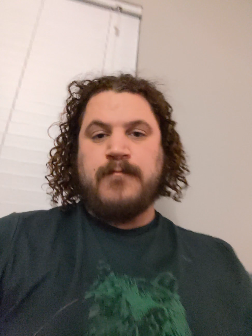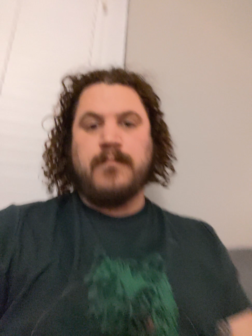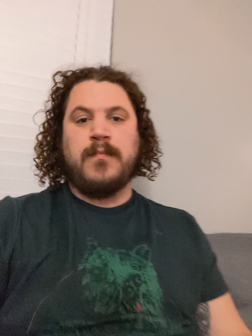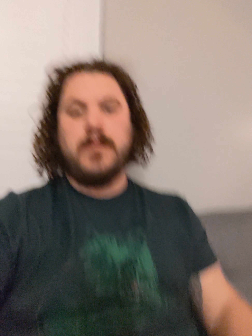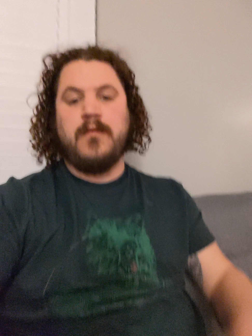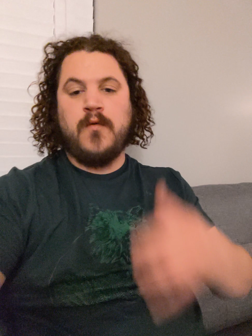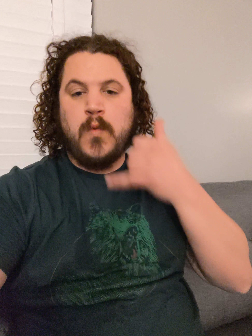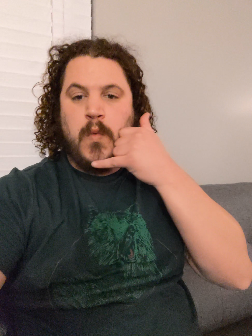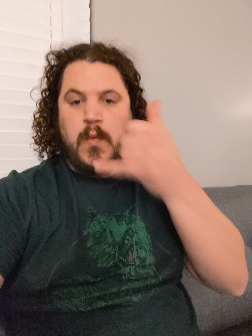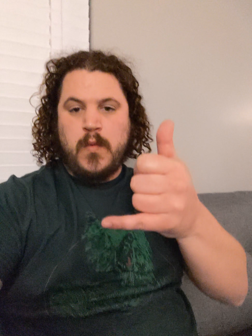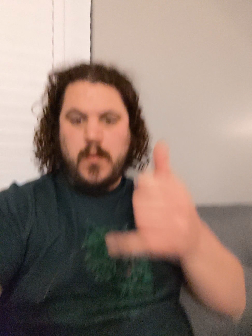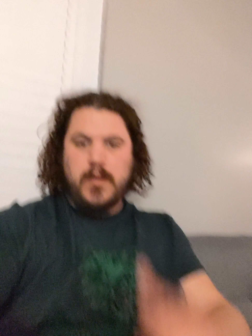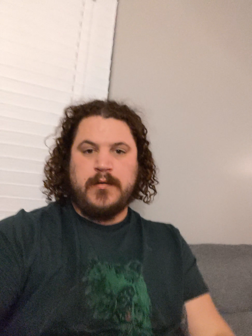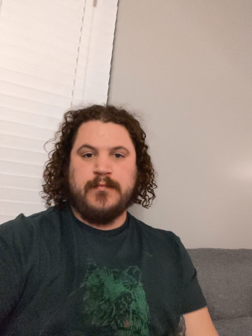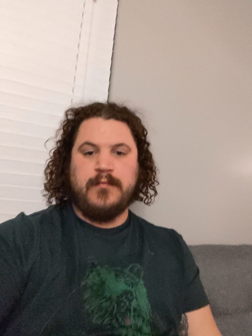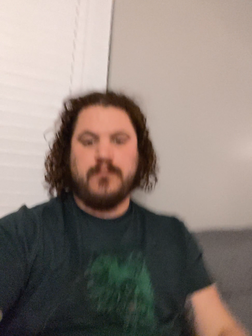call on the phone